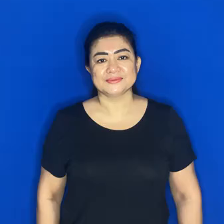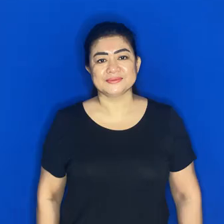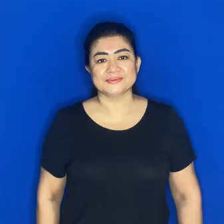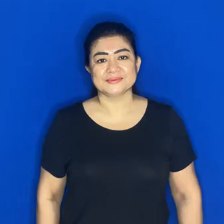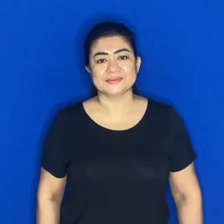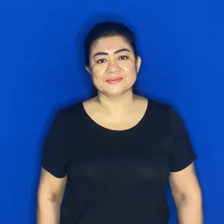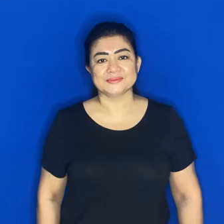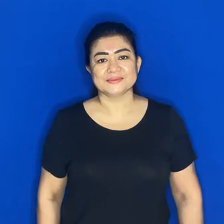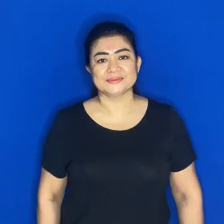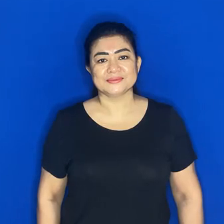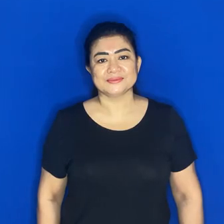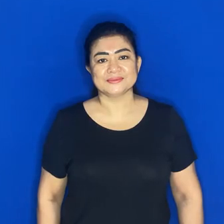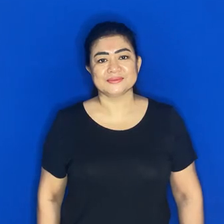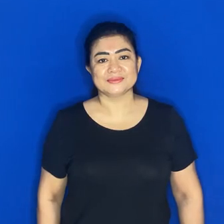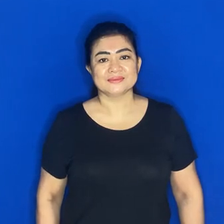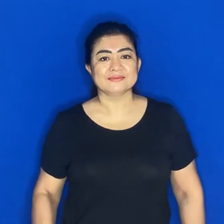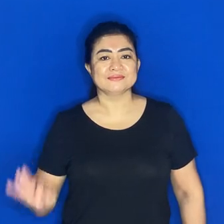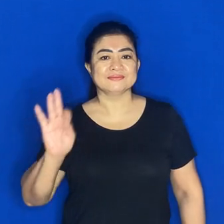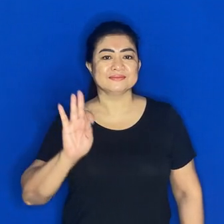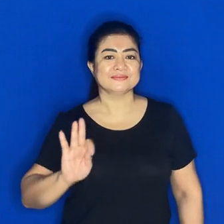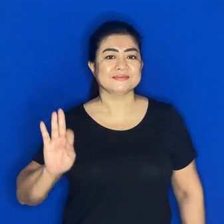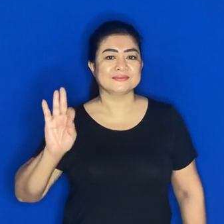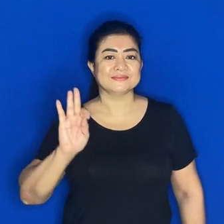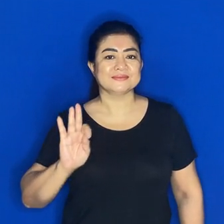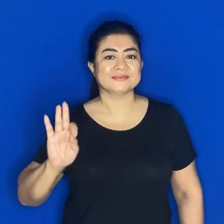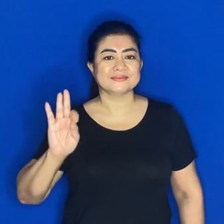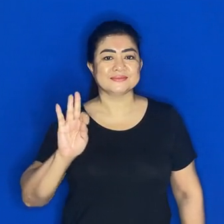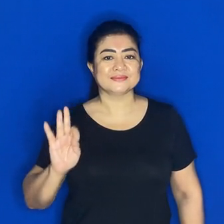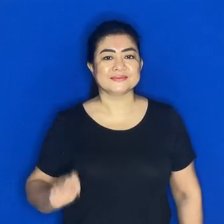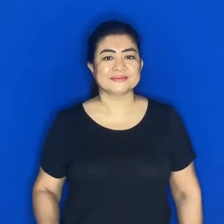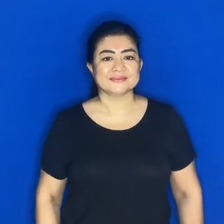friday